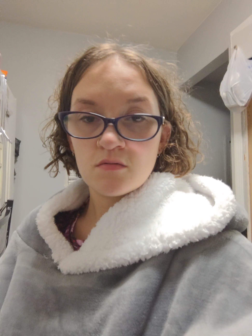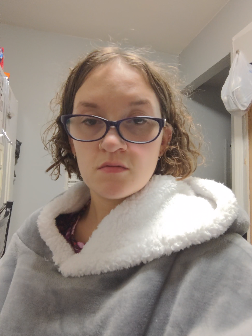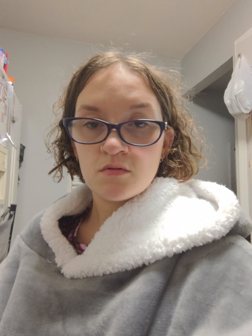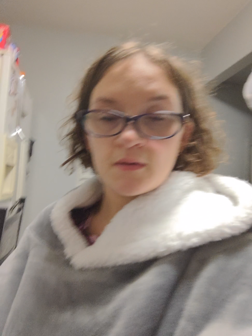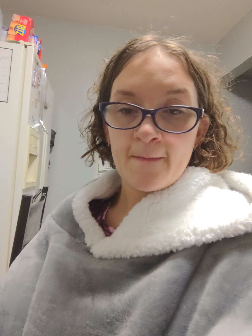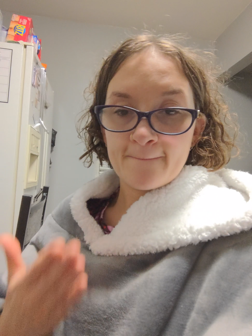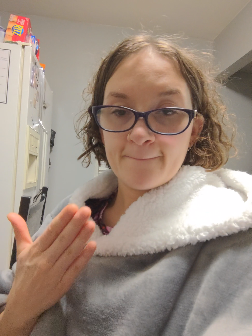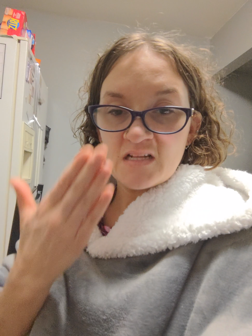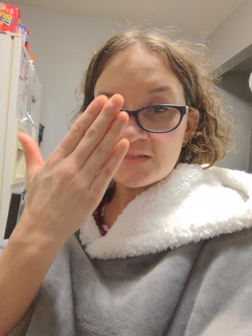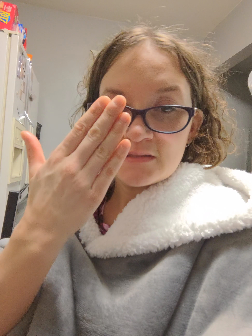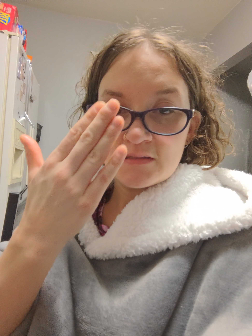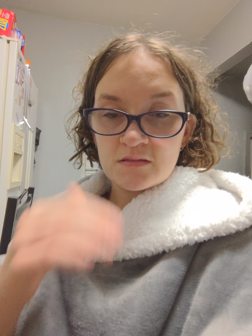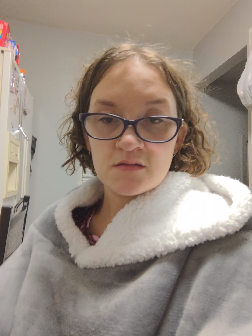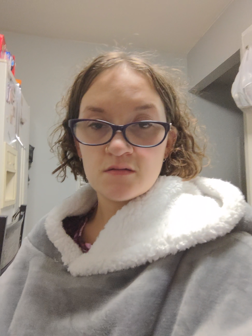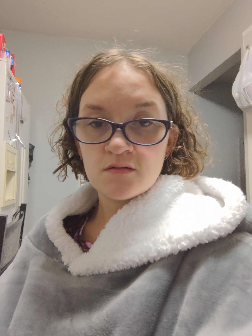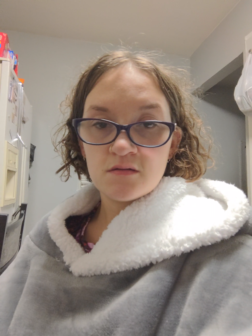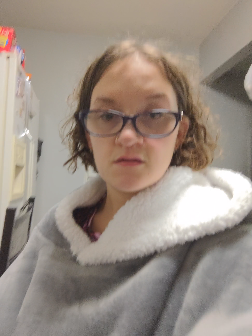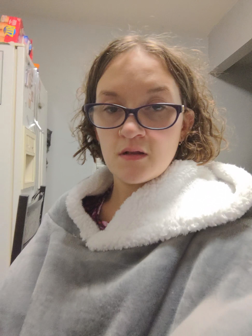mitten